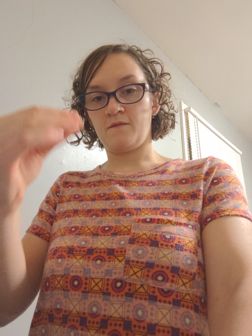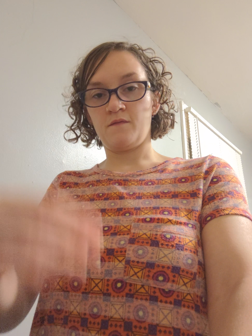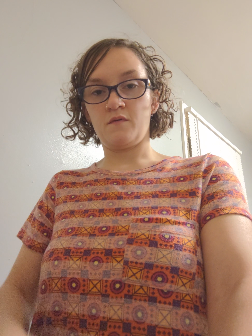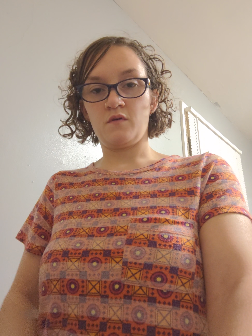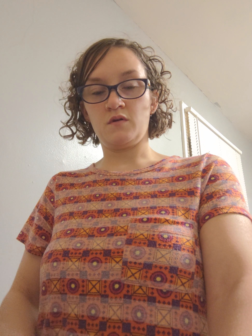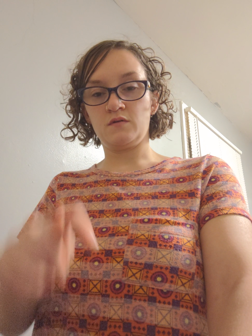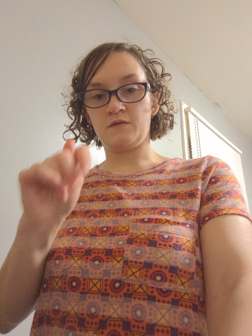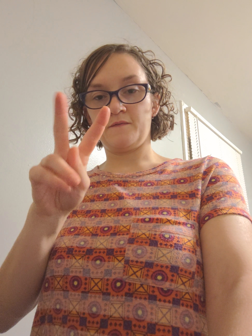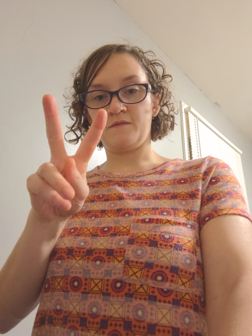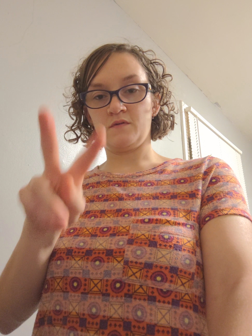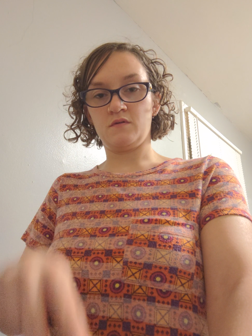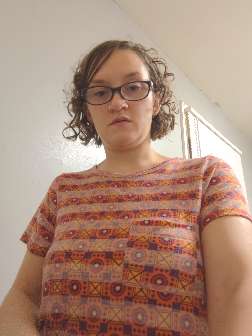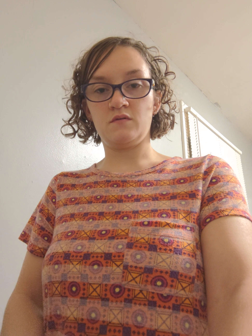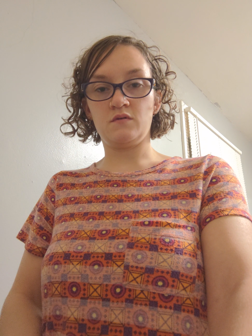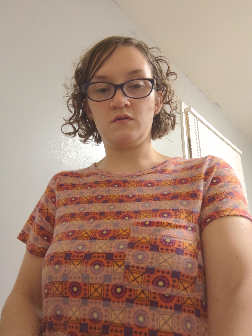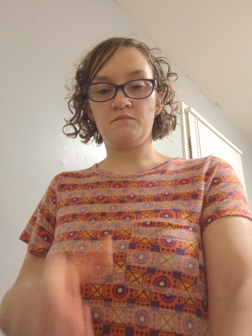TV